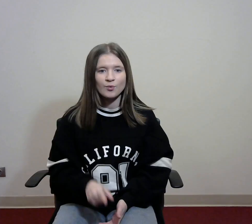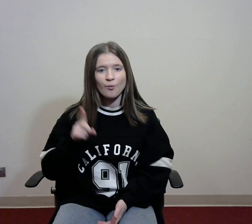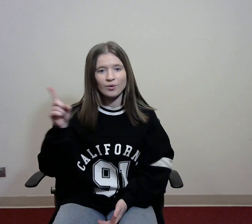O